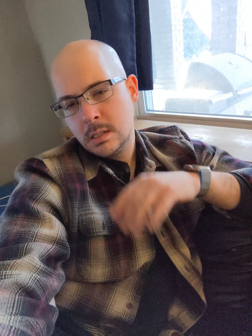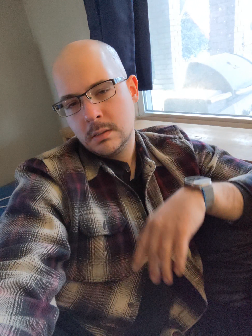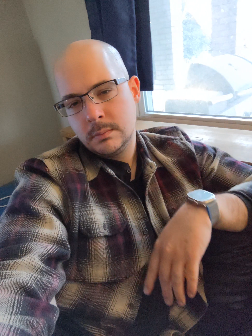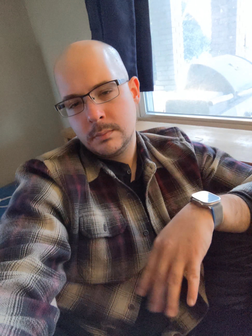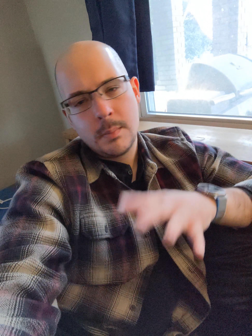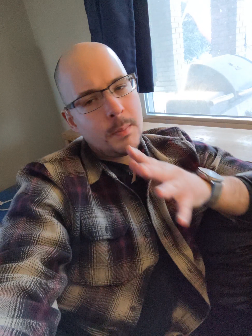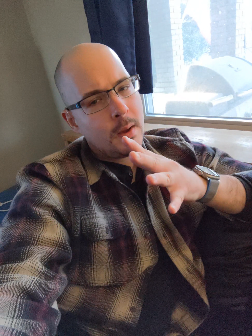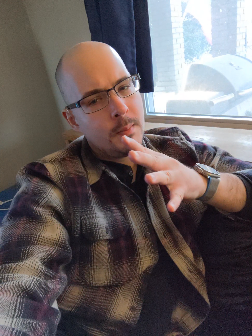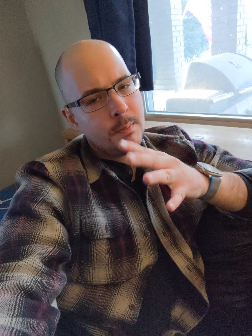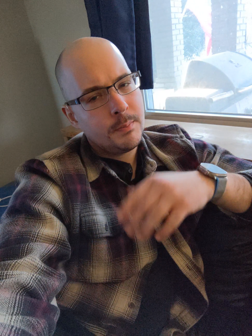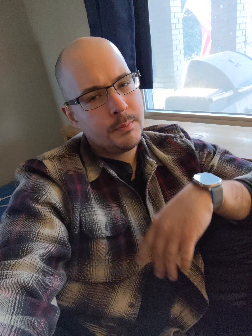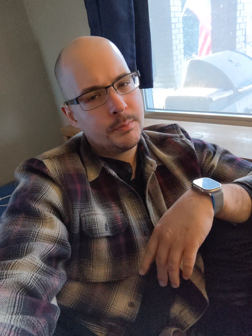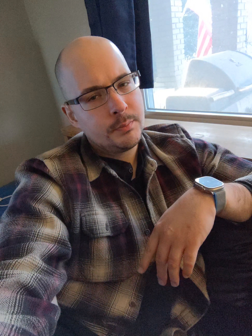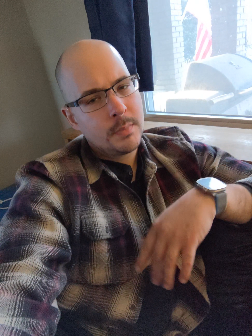mom